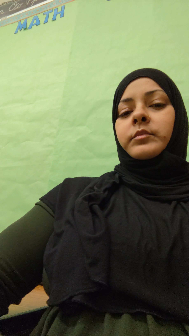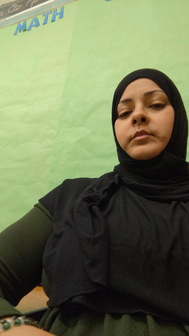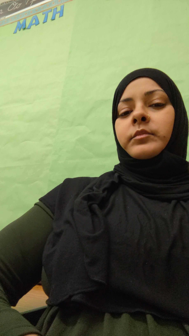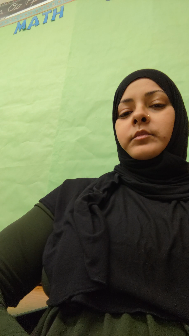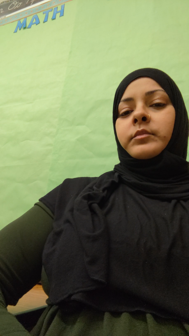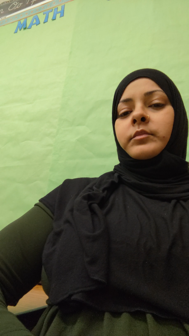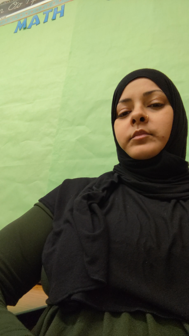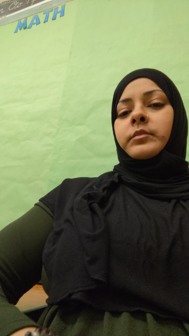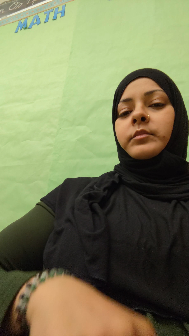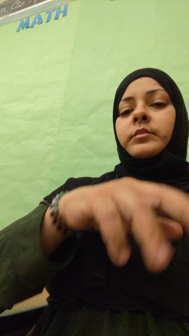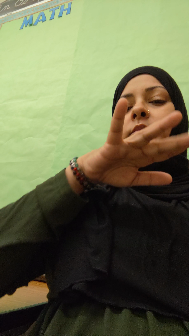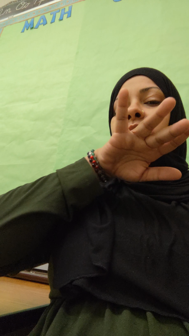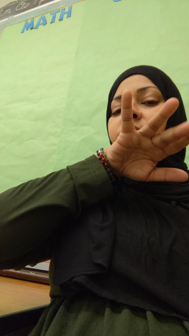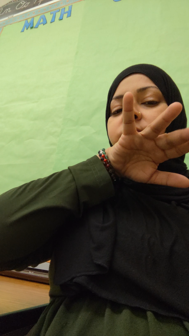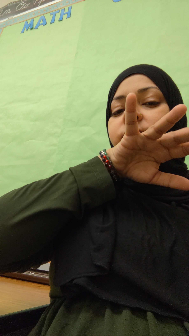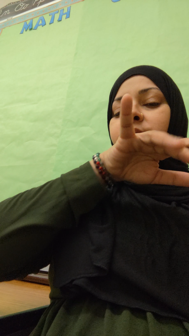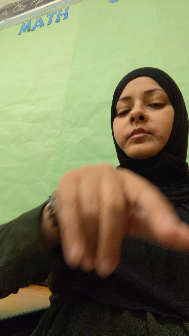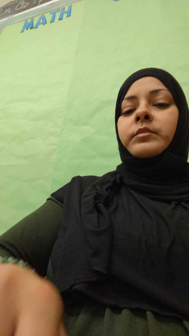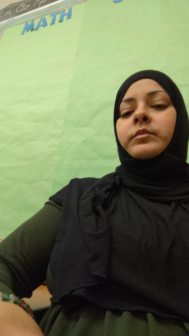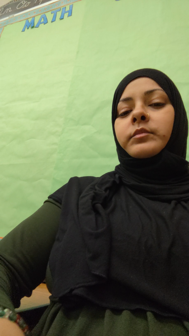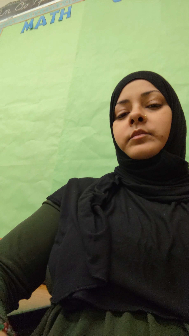naughty